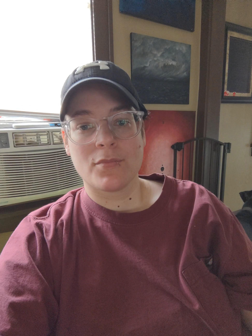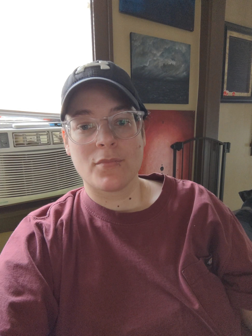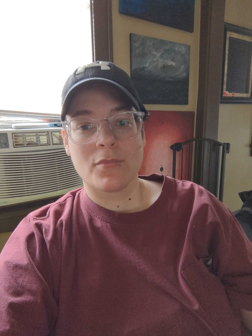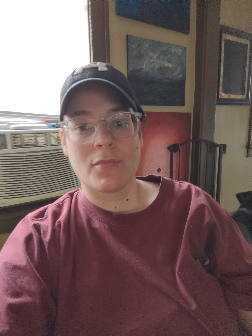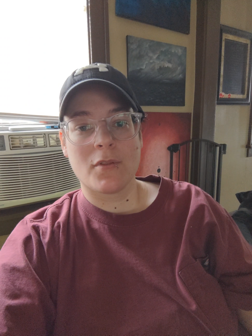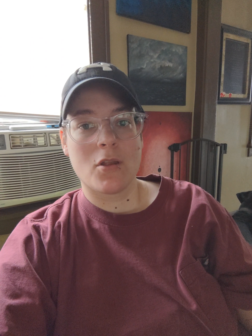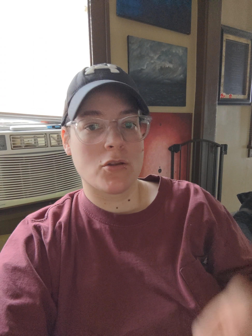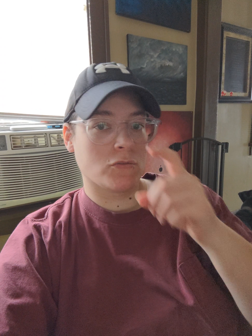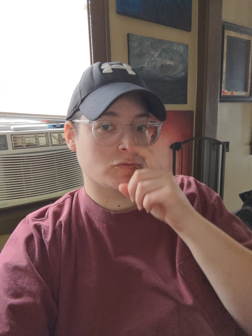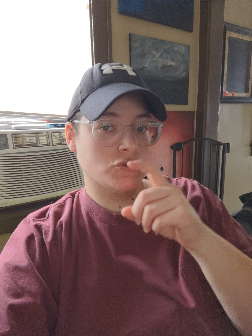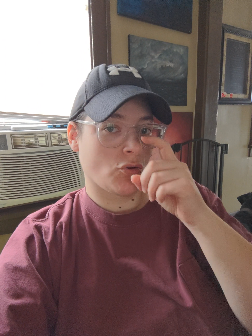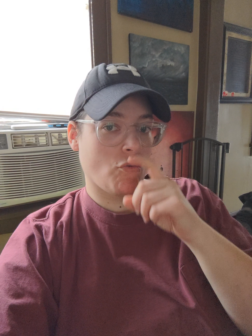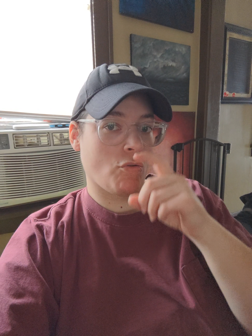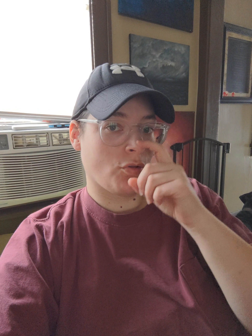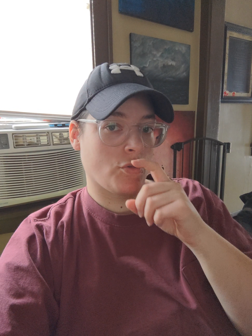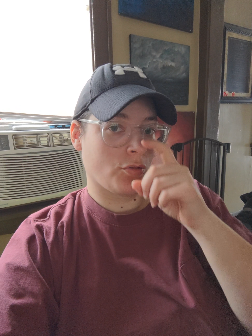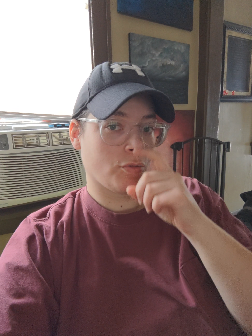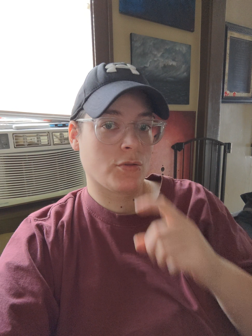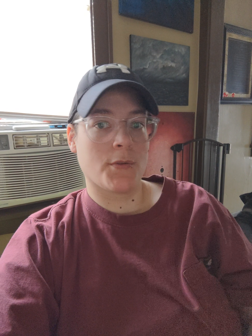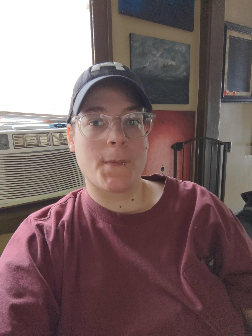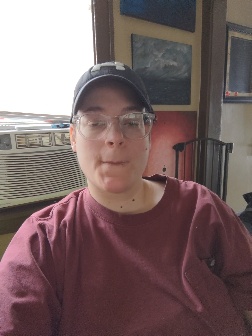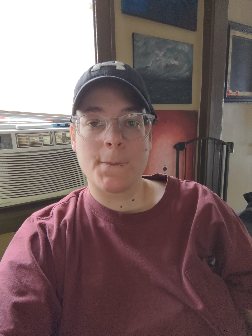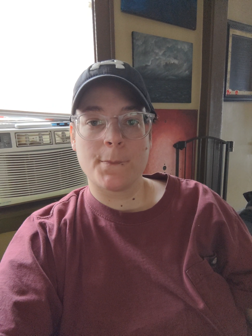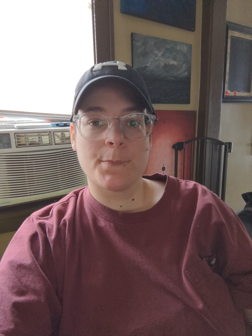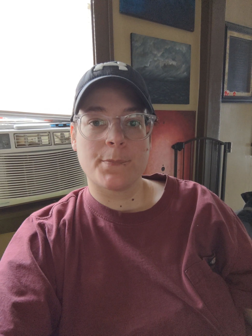doll